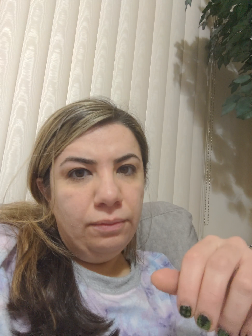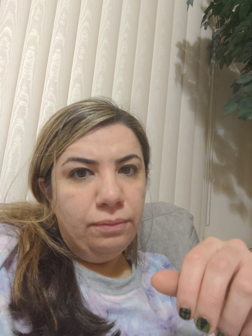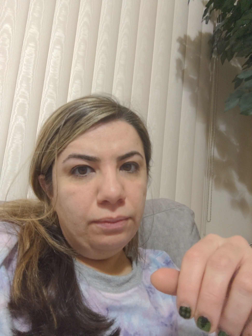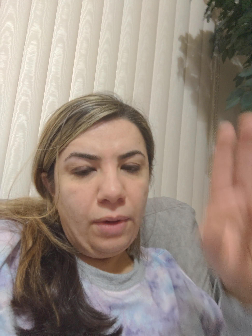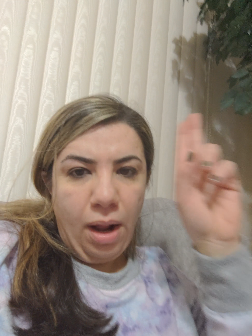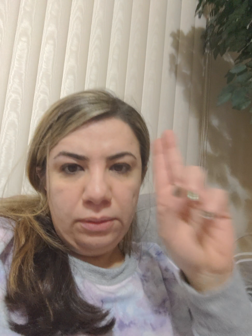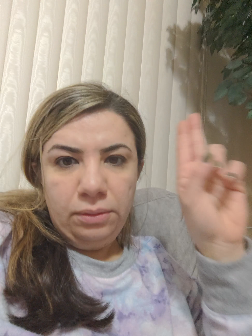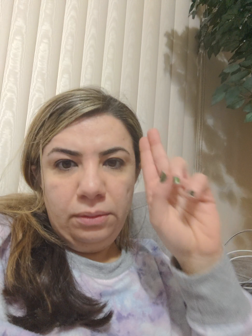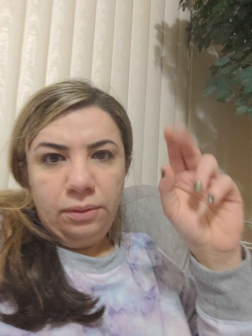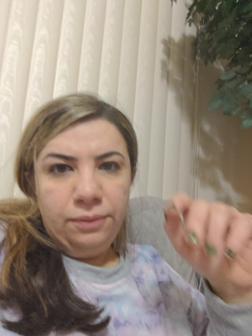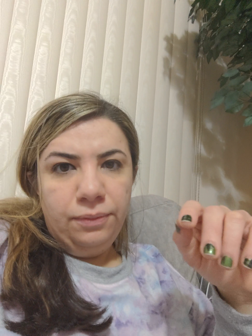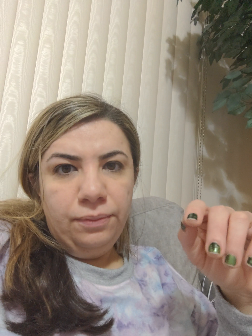uncle